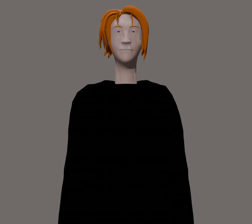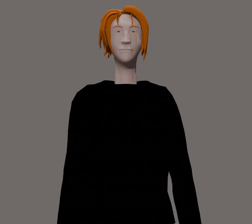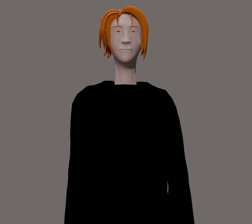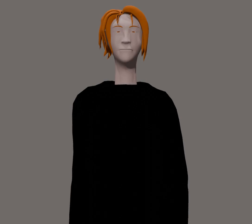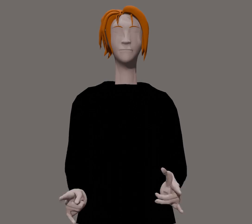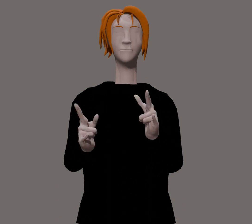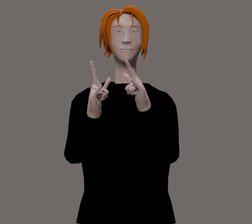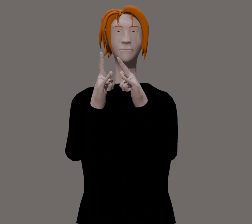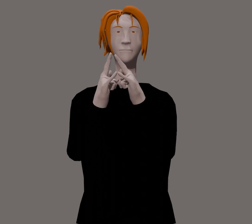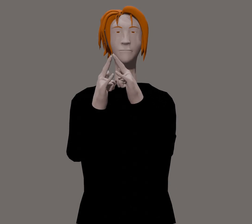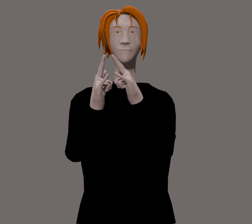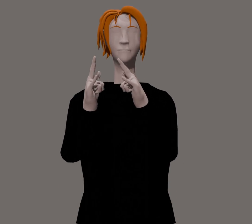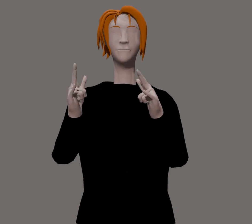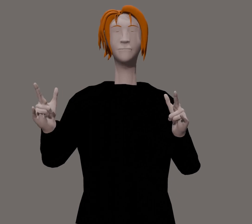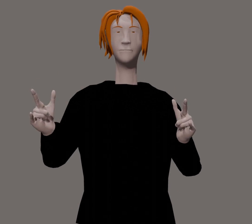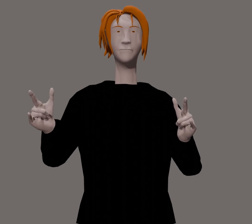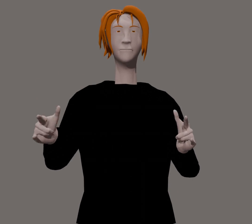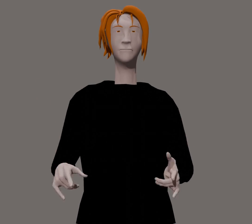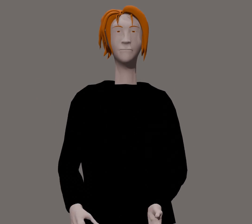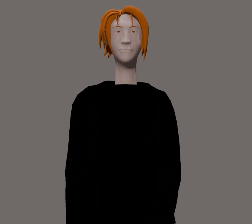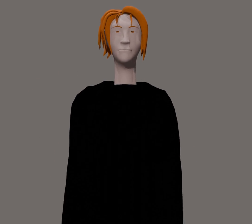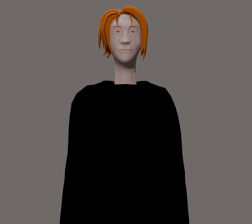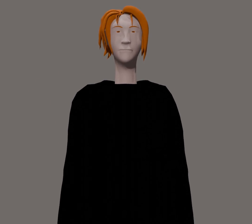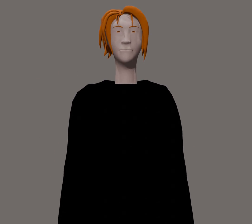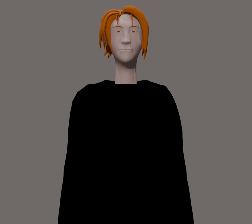Camp